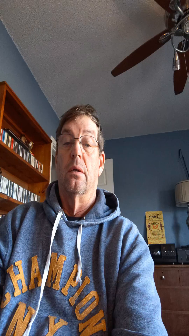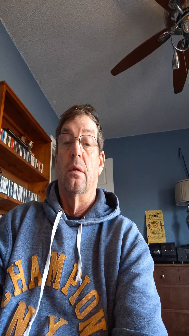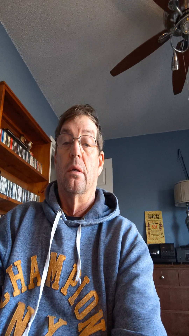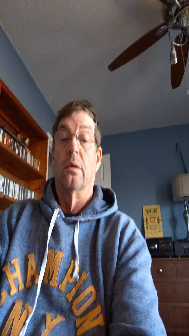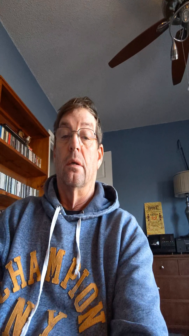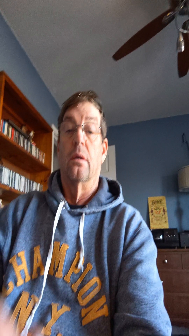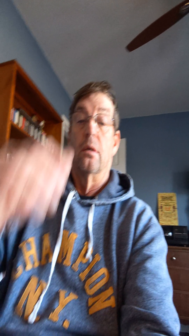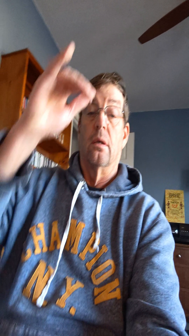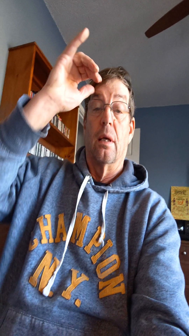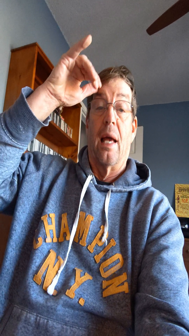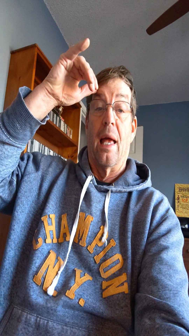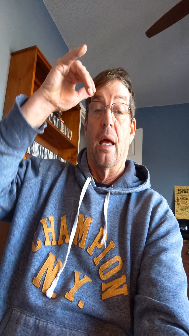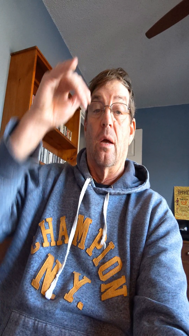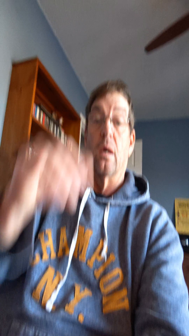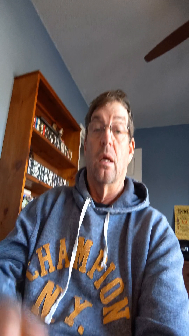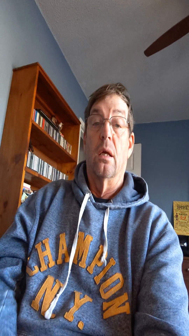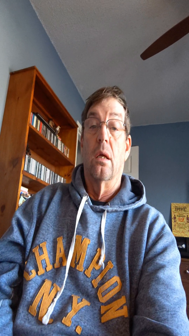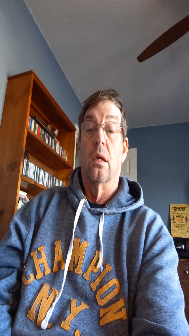cow